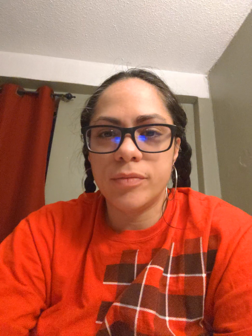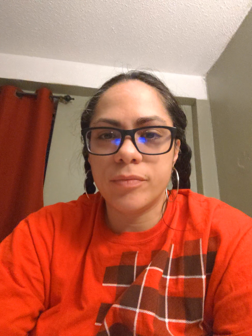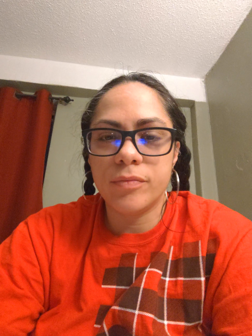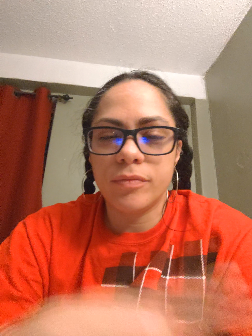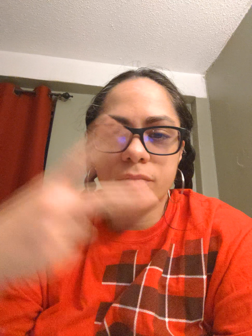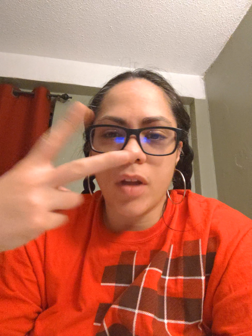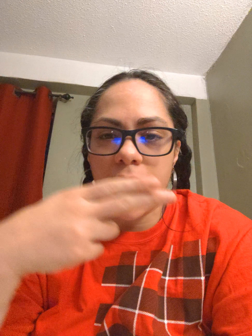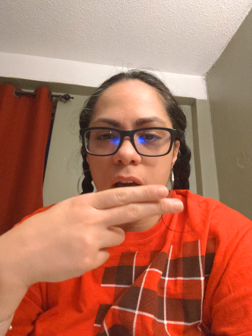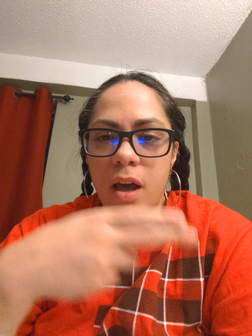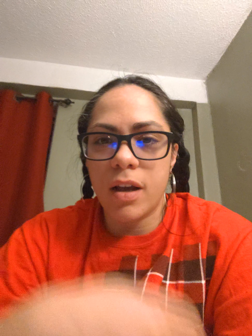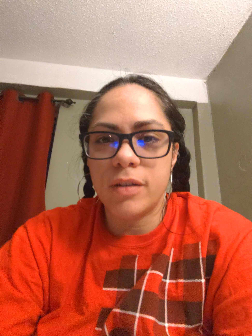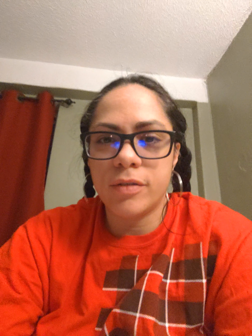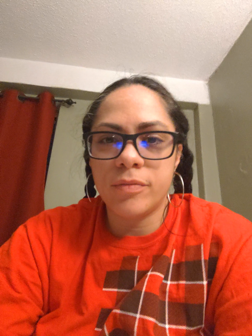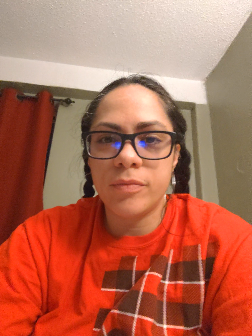cut